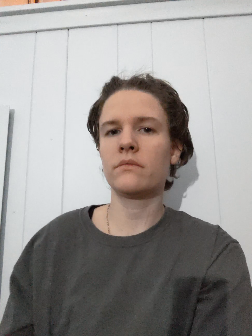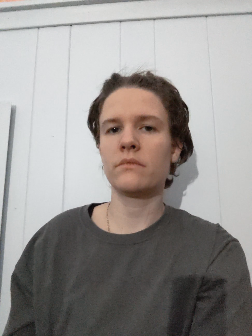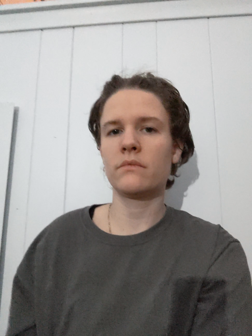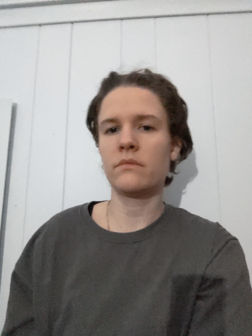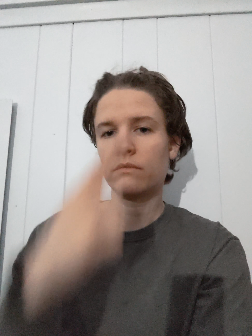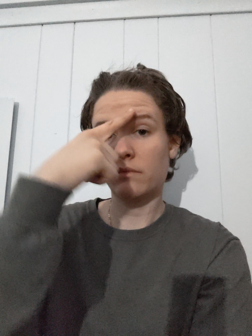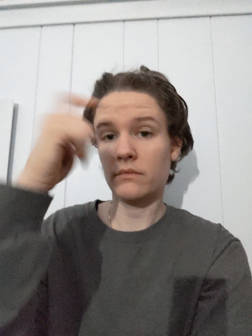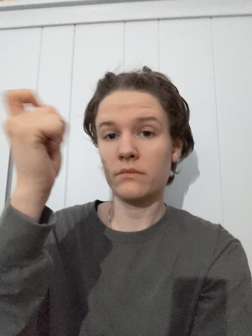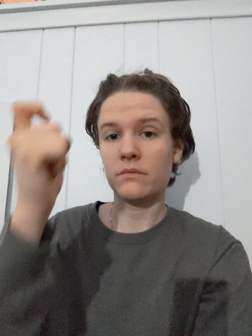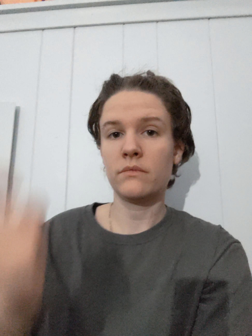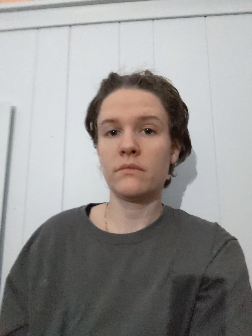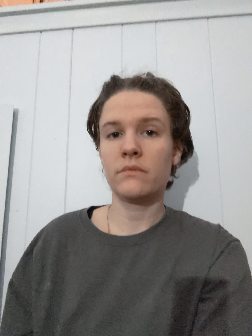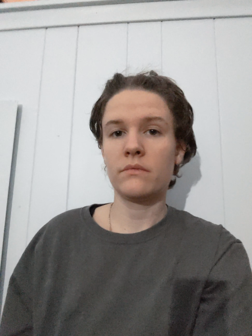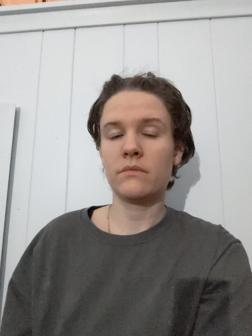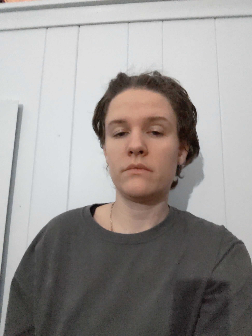because